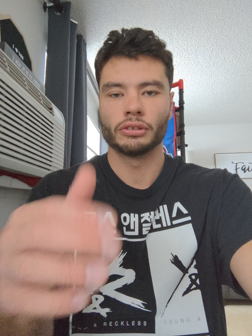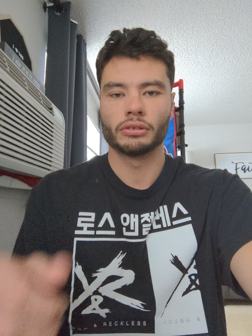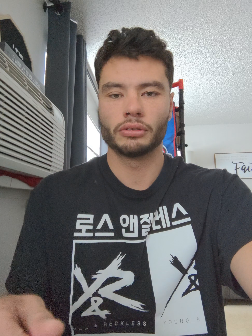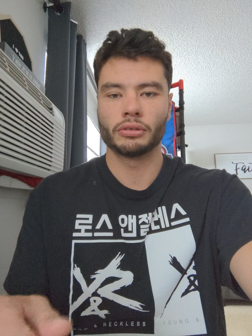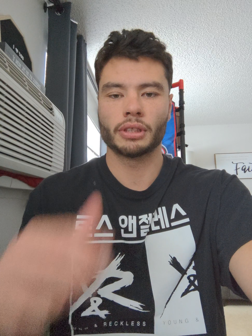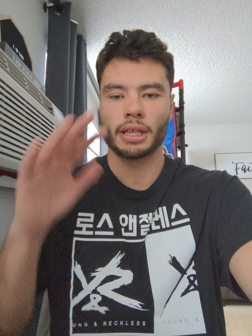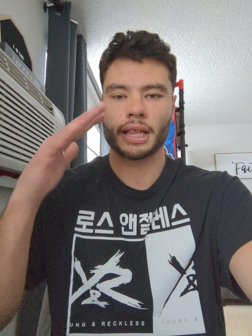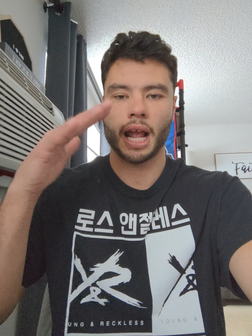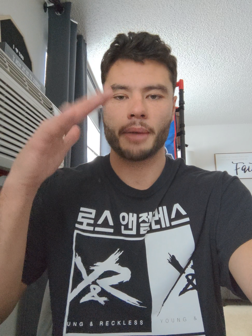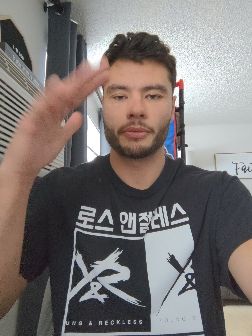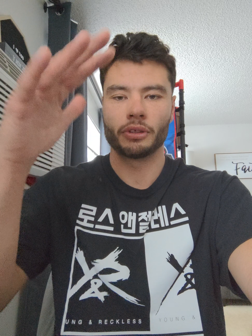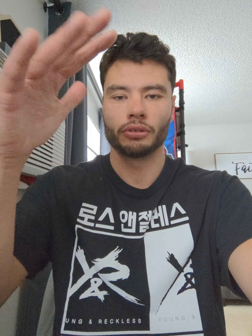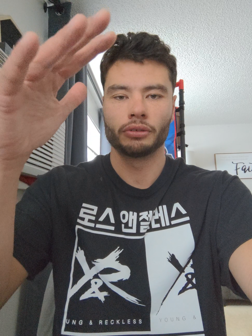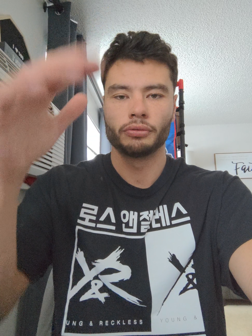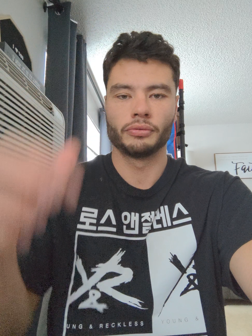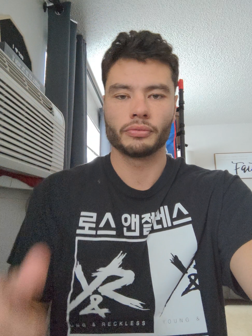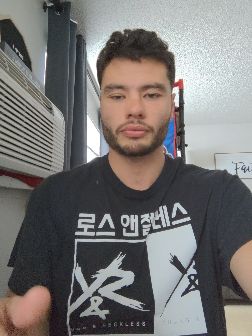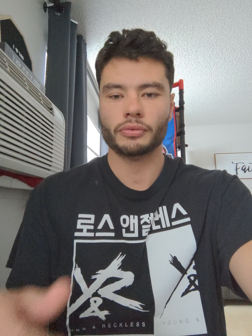helicopter